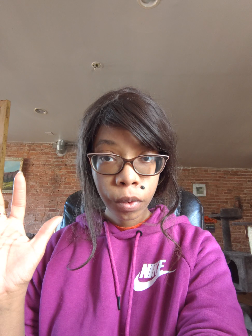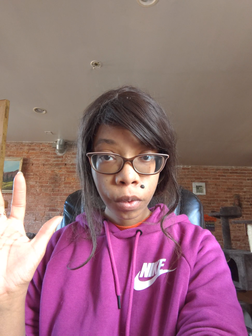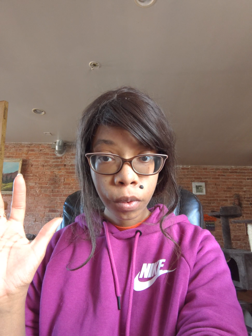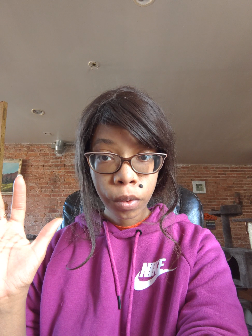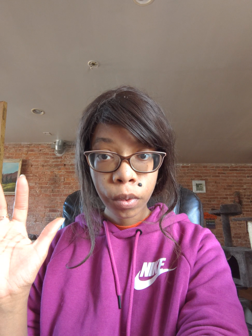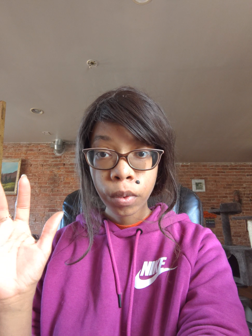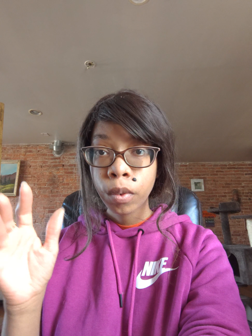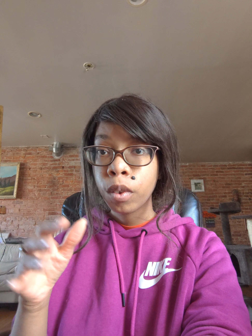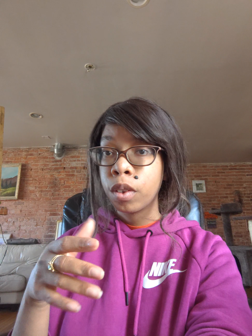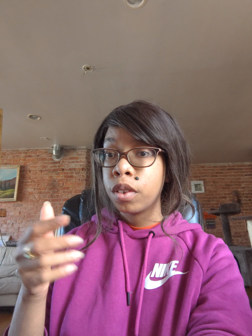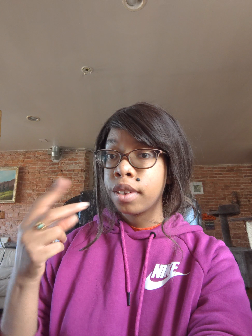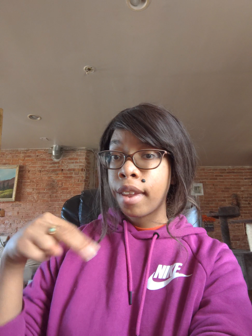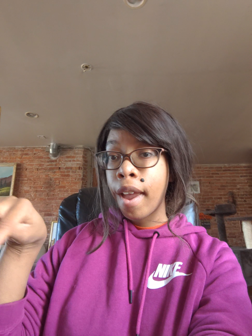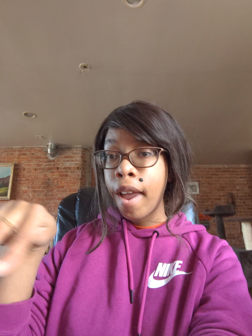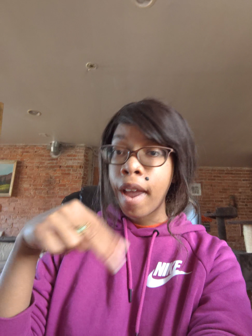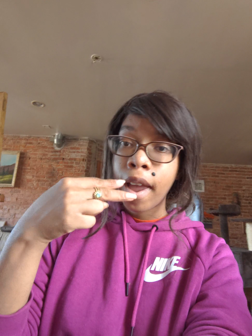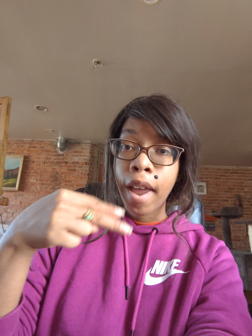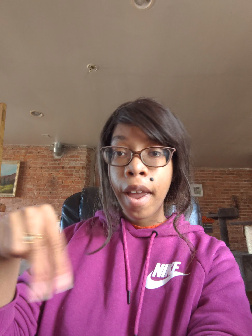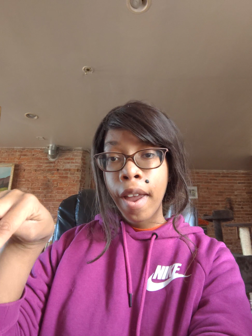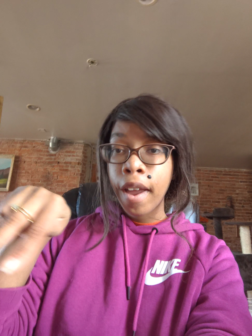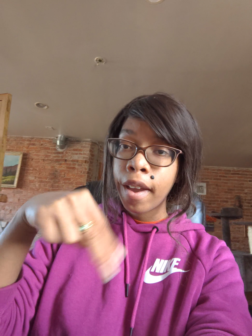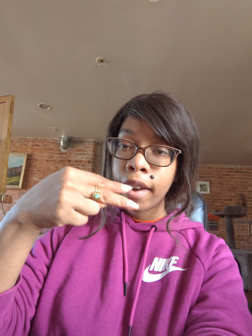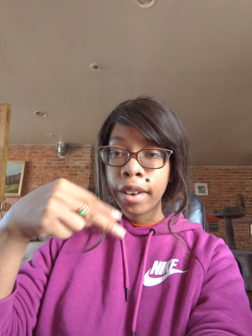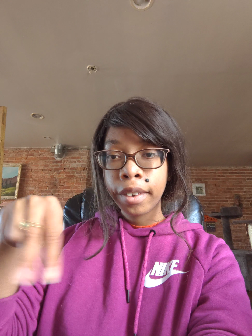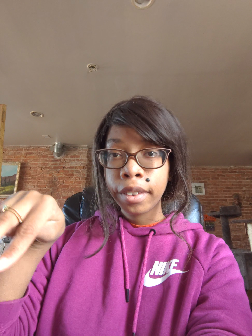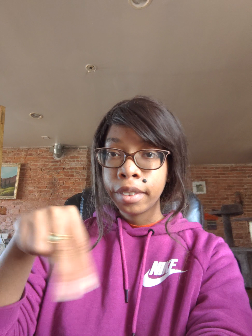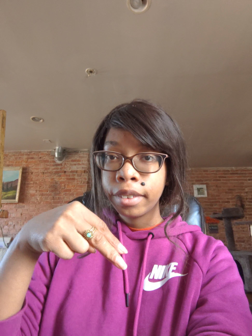dance